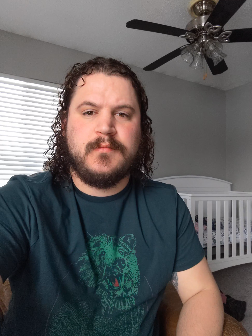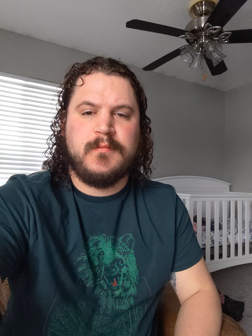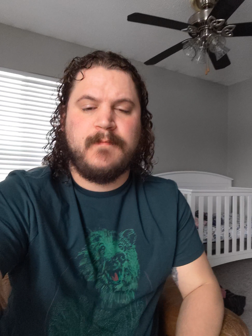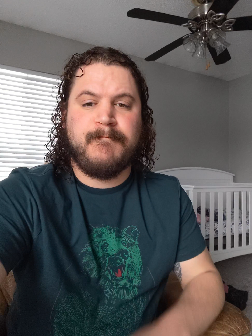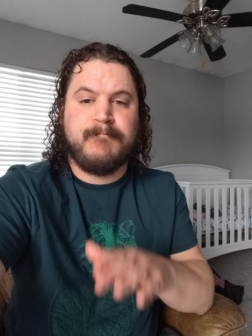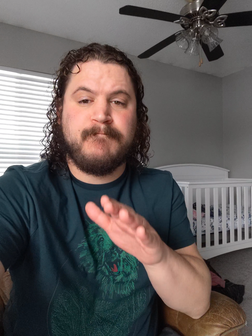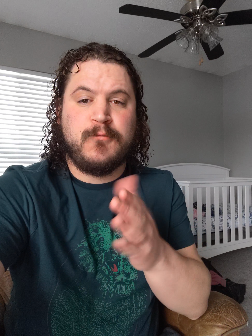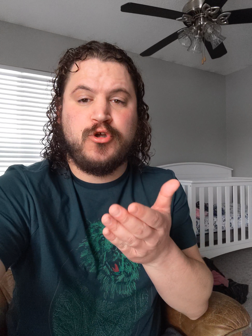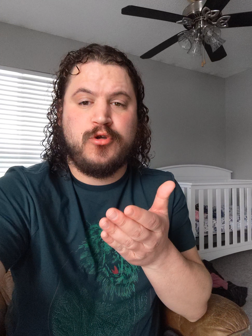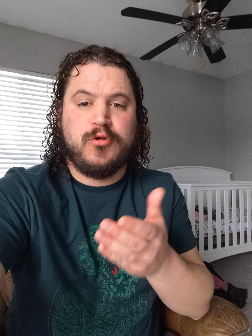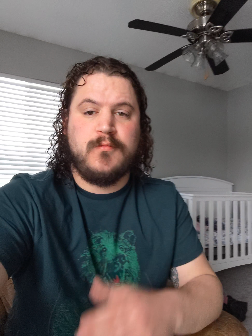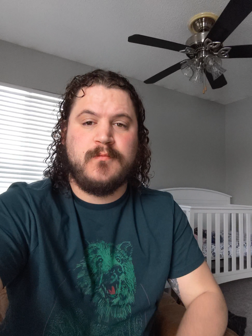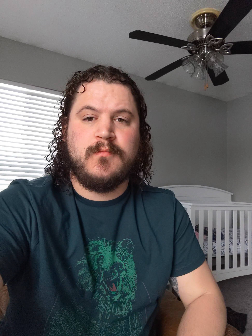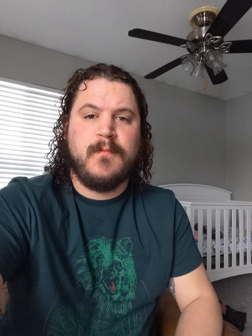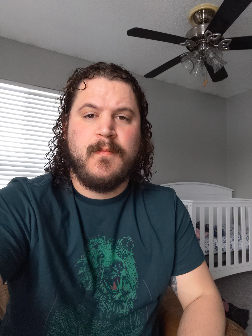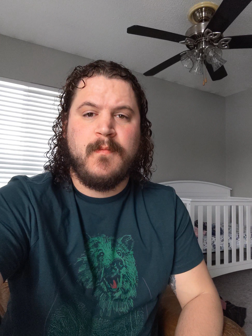book